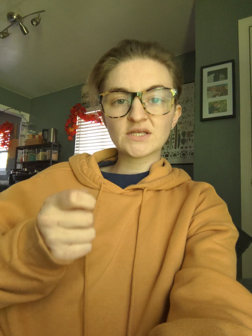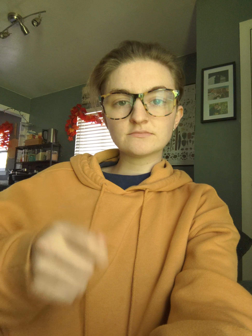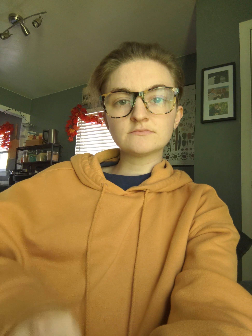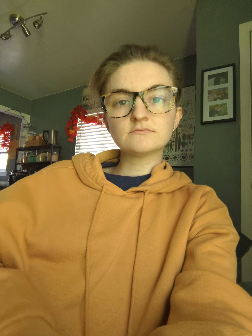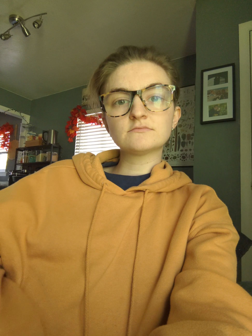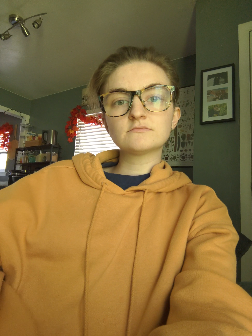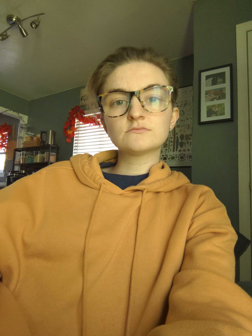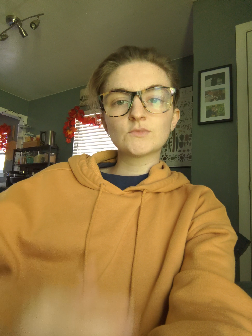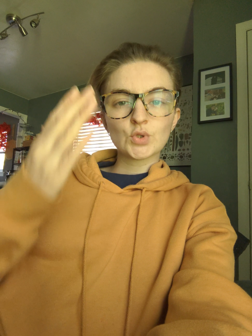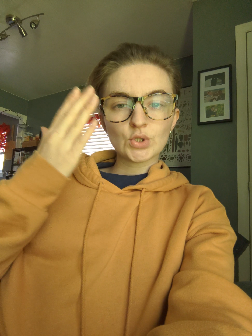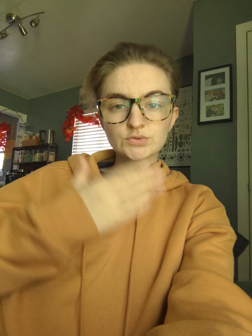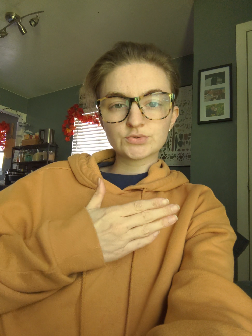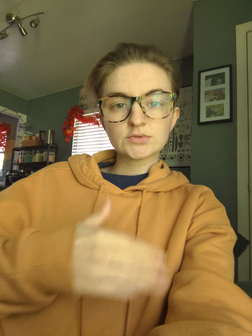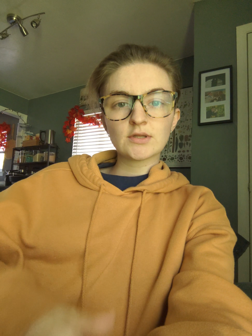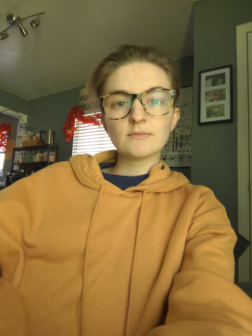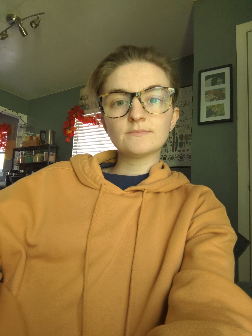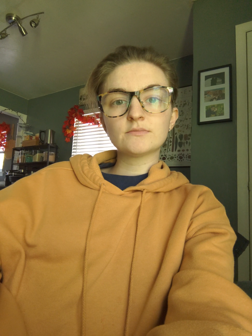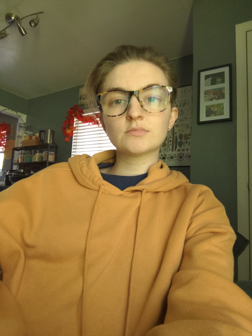dark